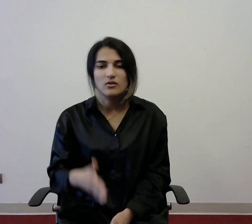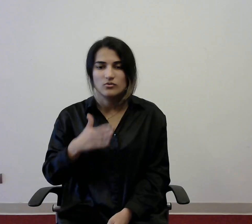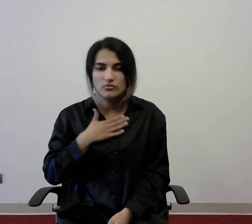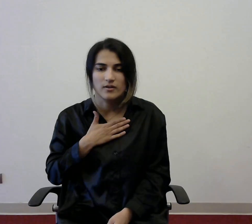mən